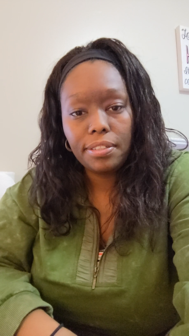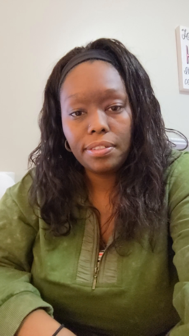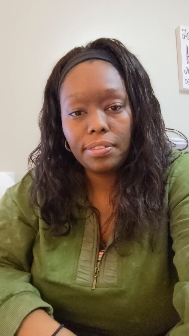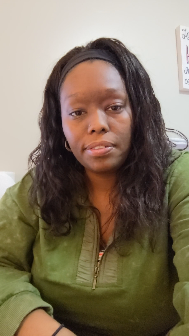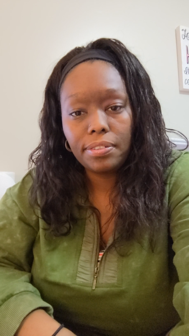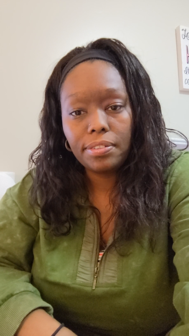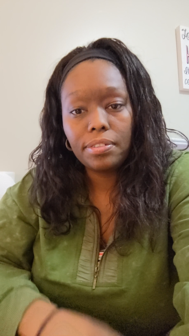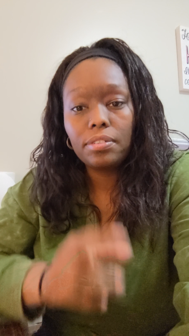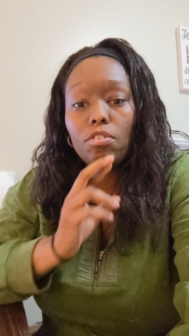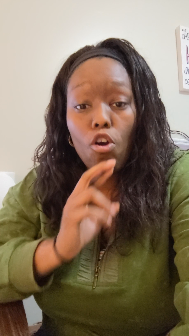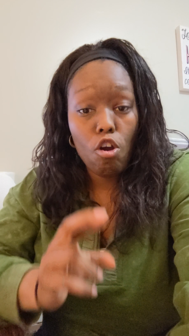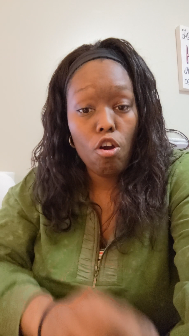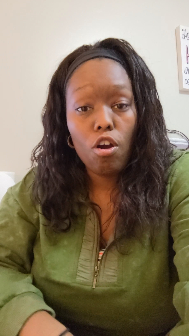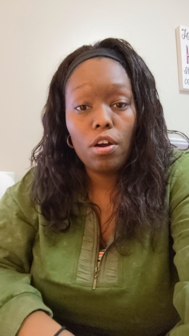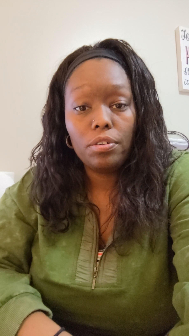are